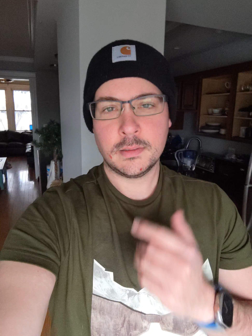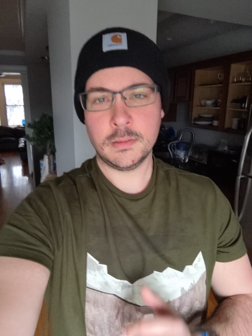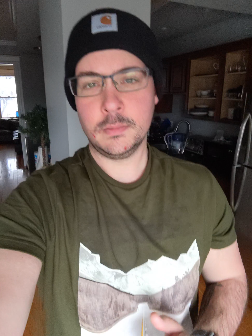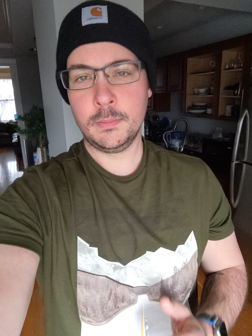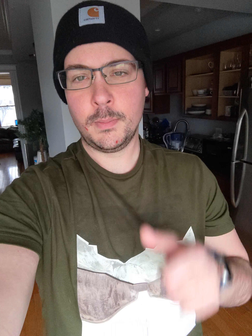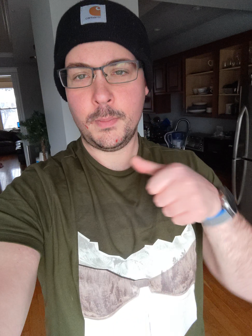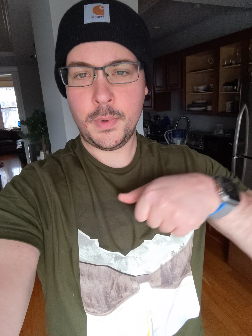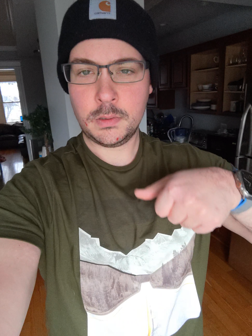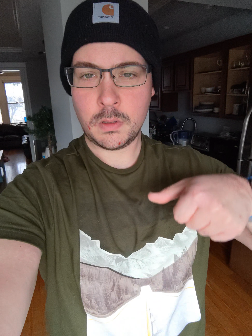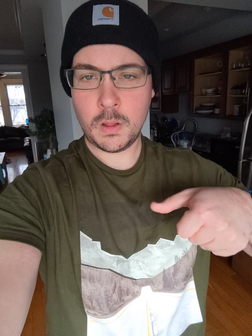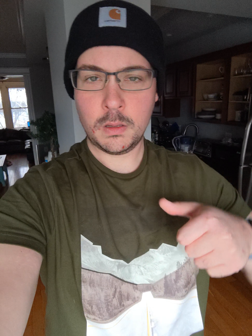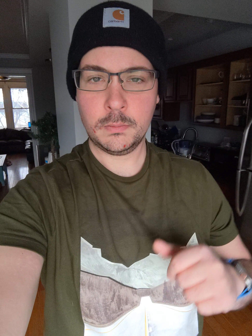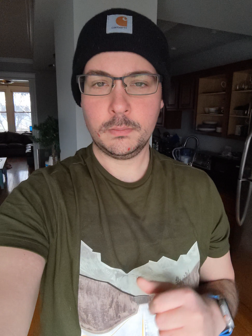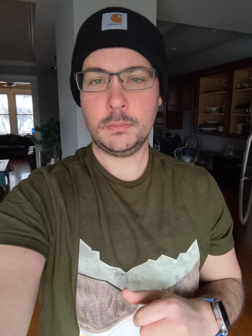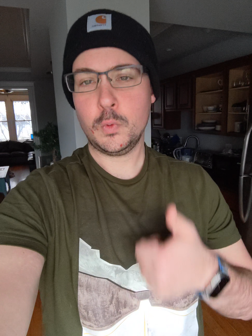puzzle